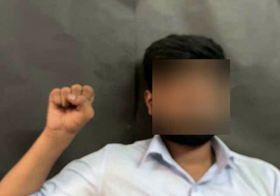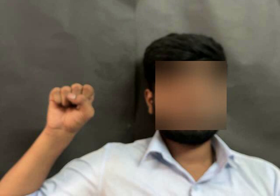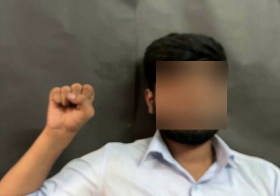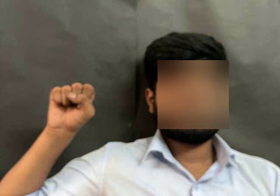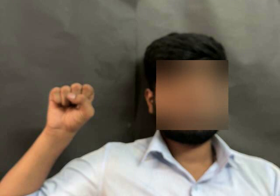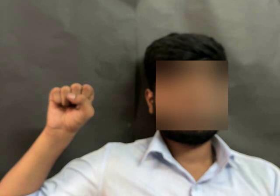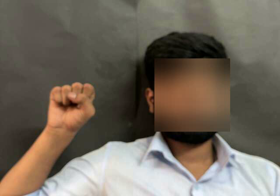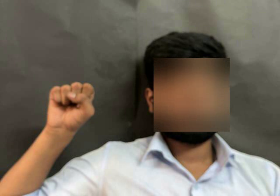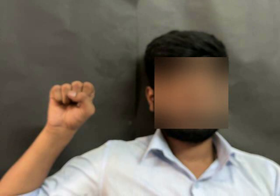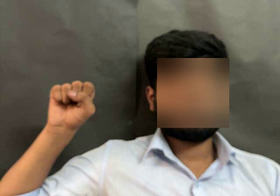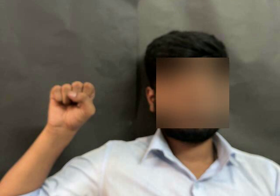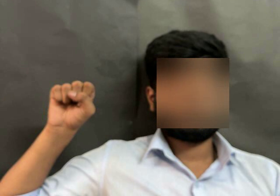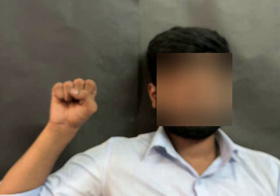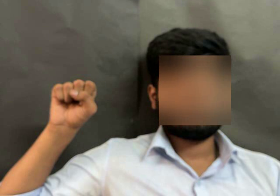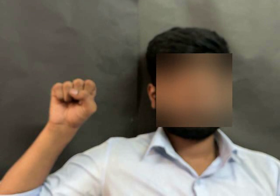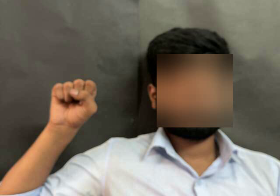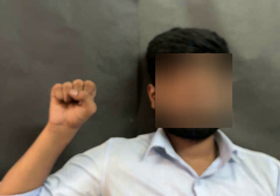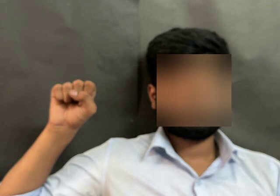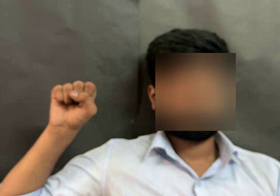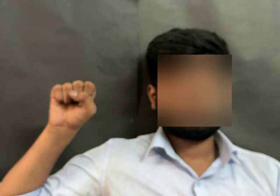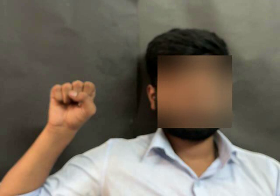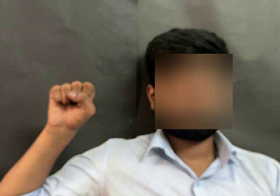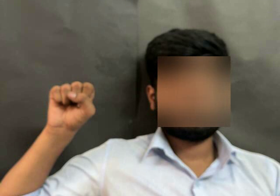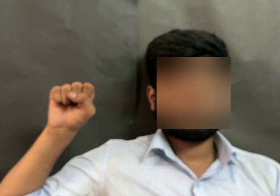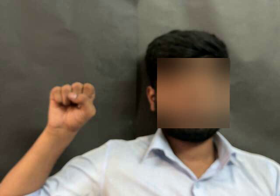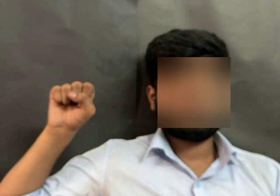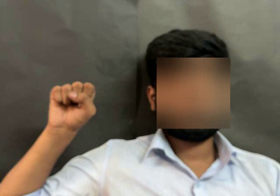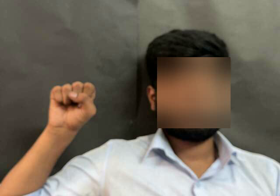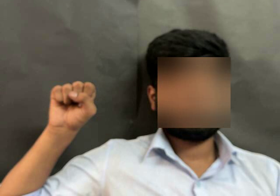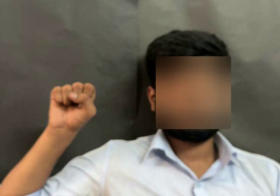S